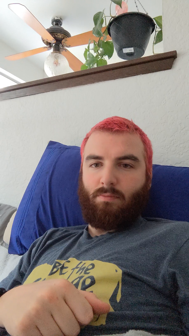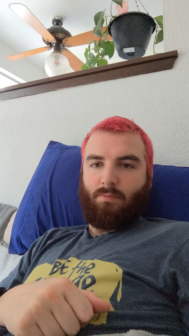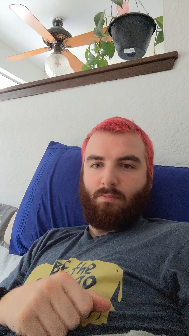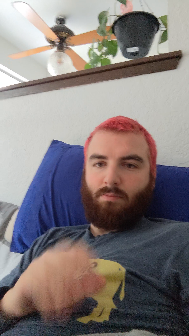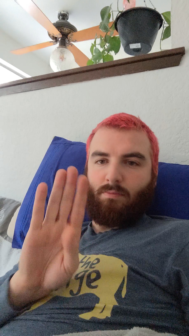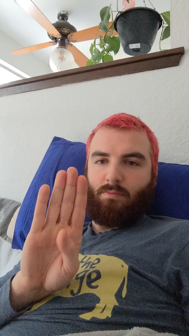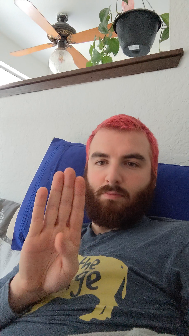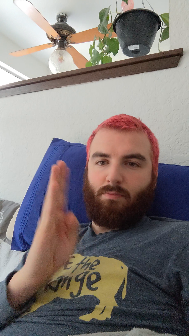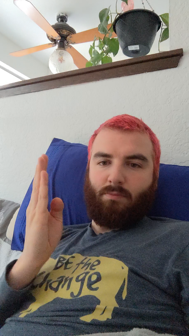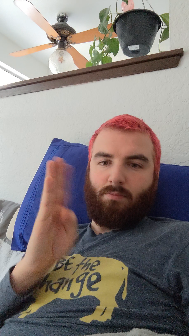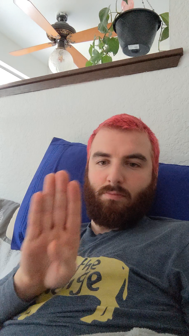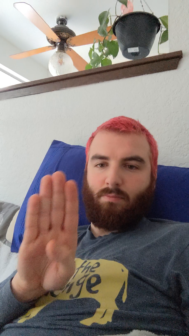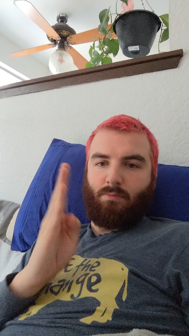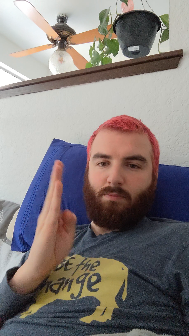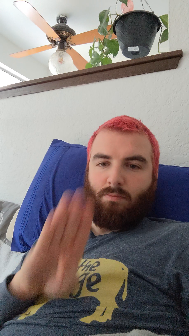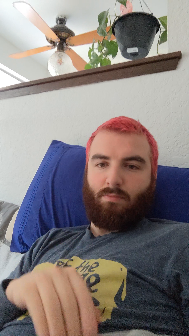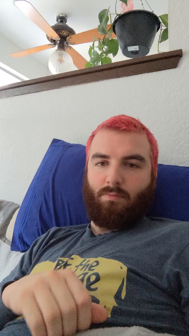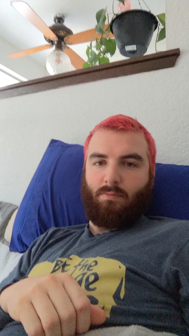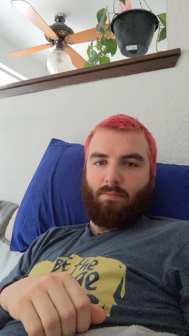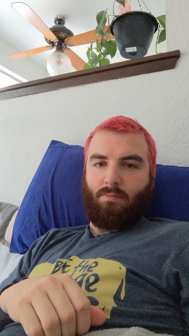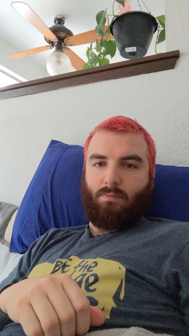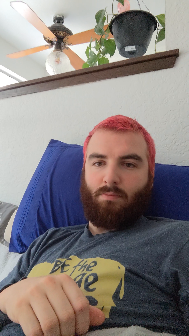door